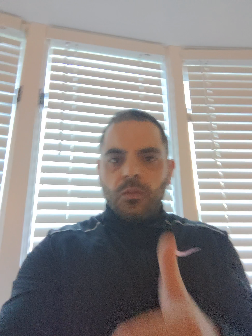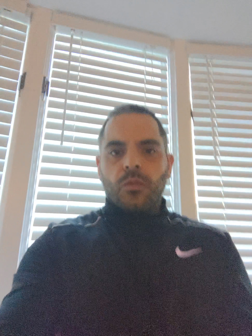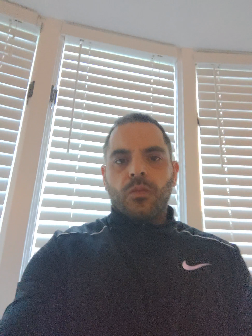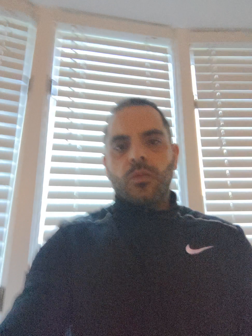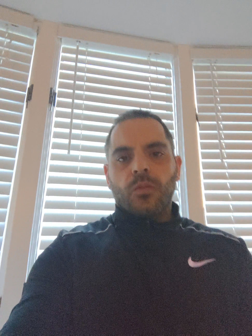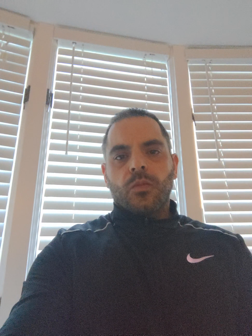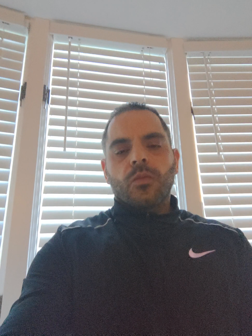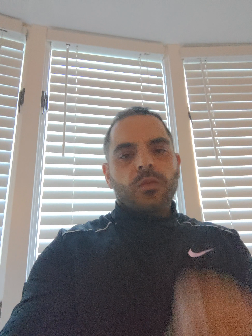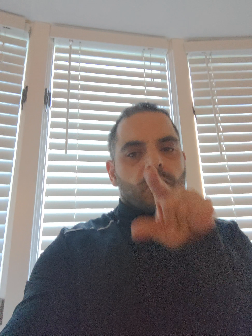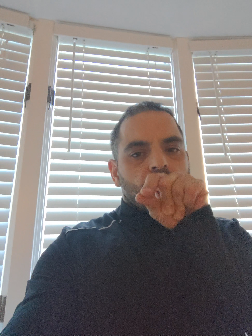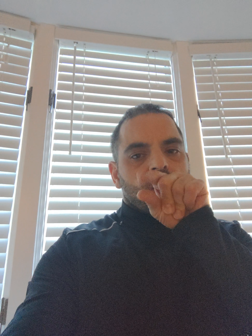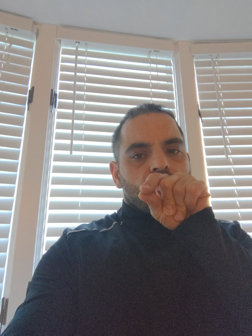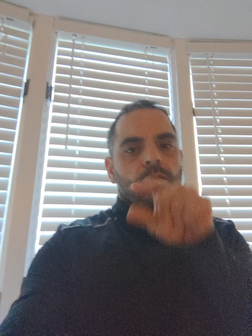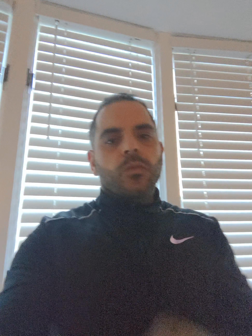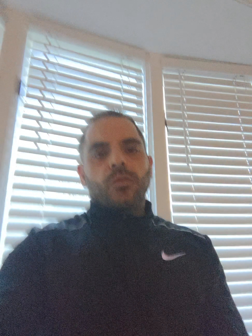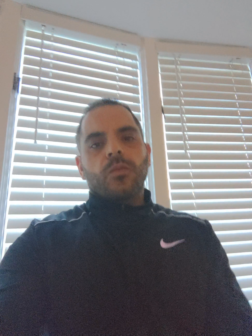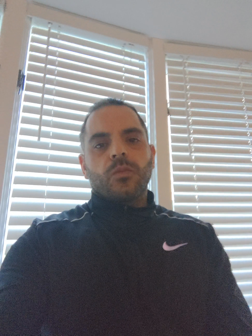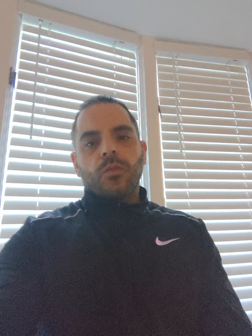bird